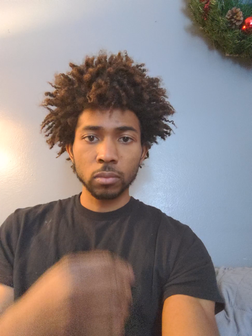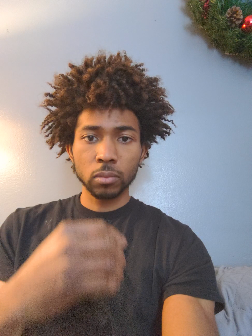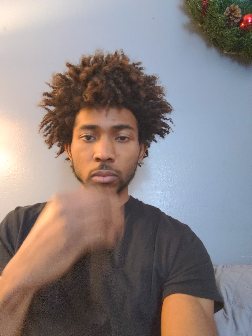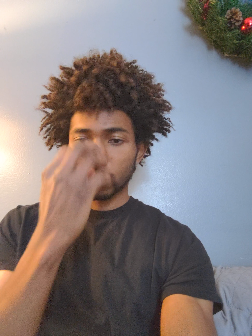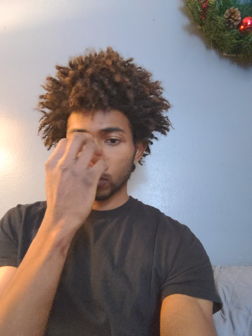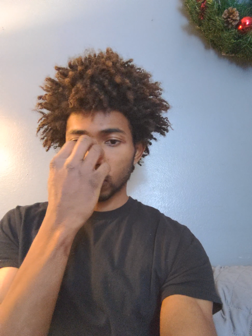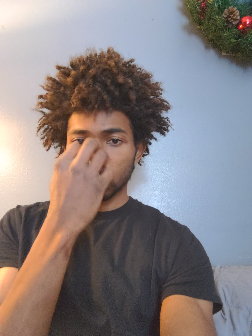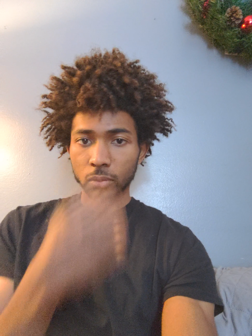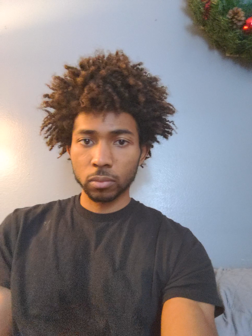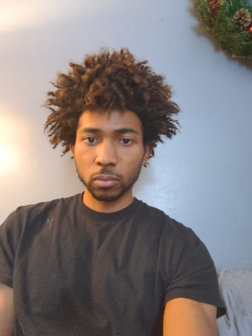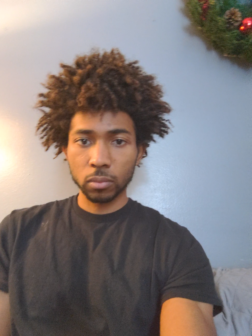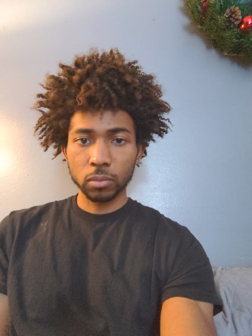clown